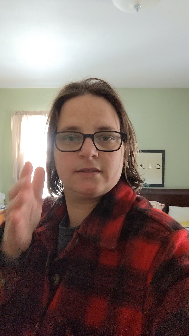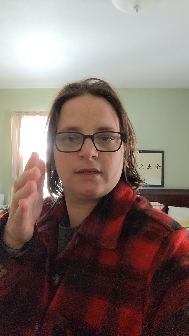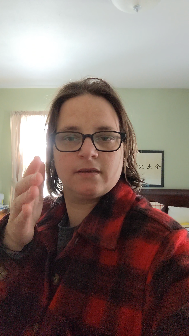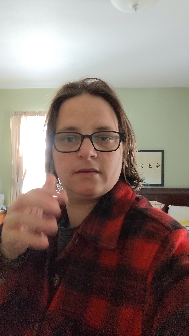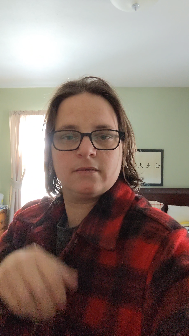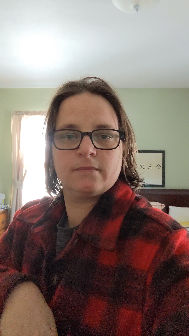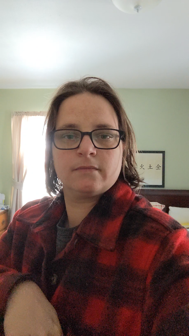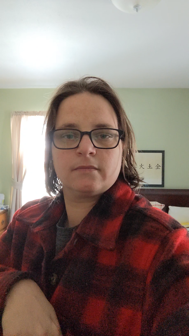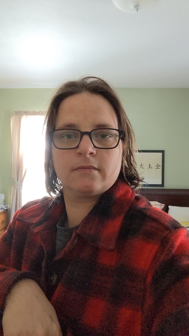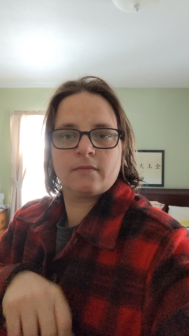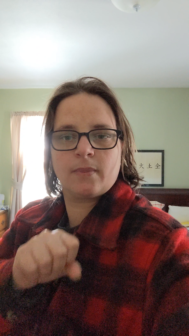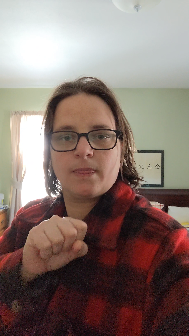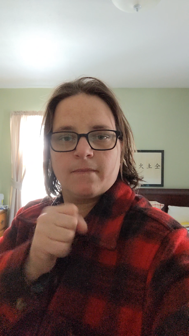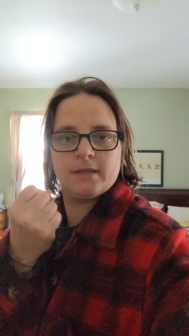break